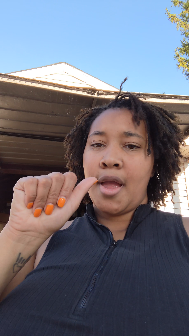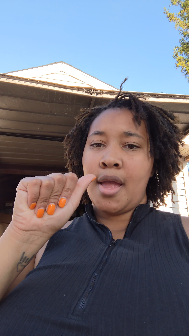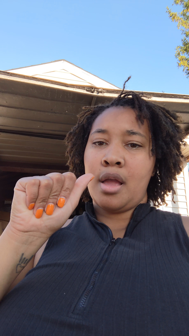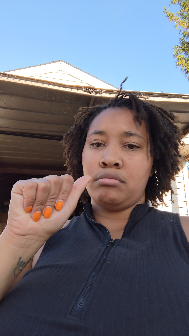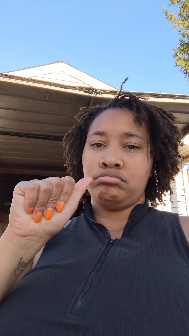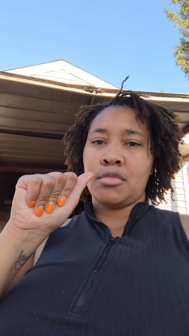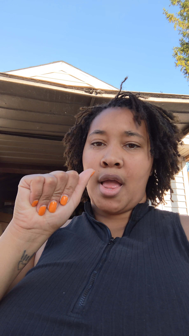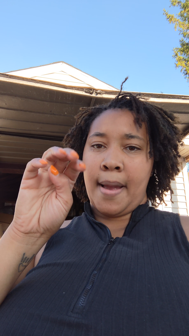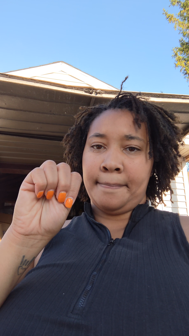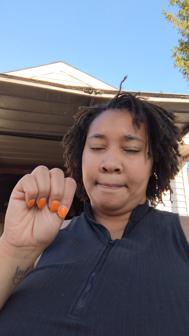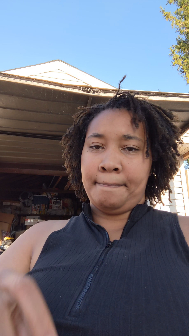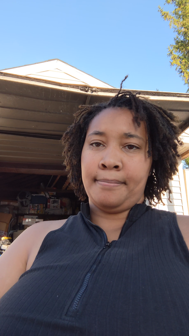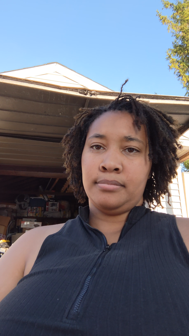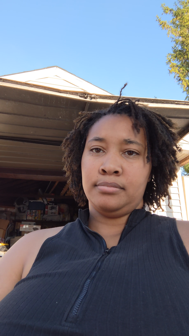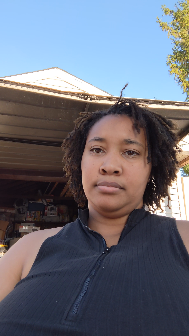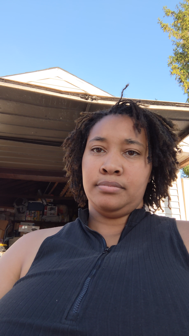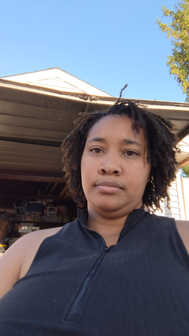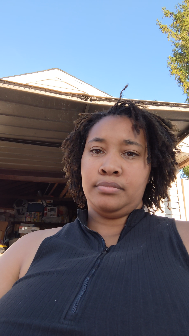am